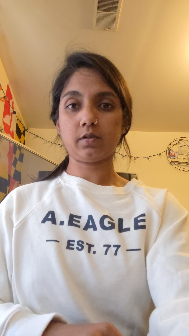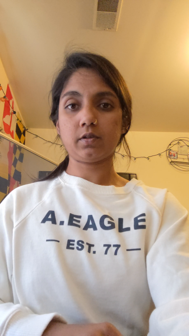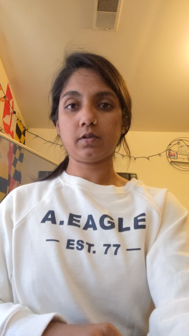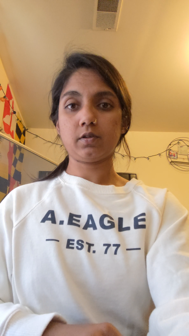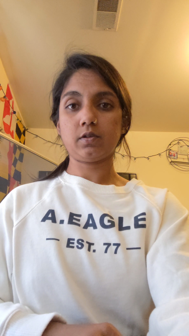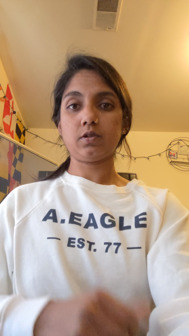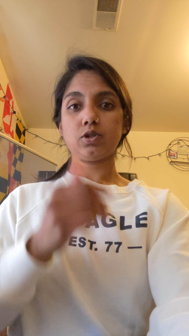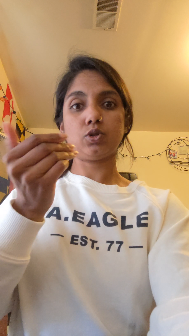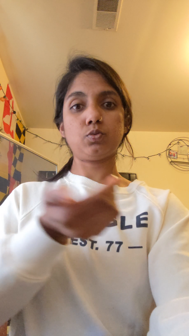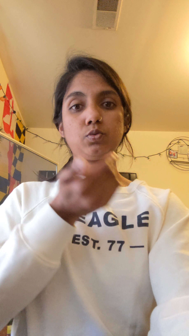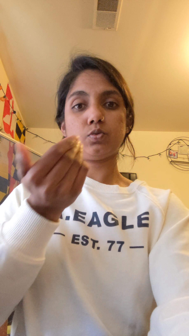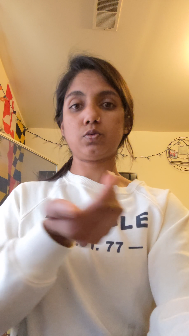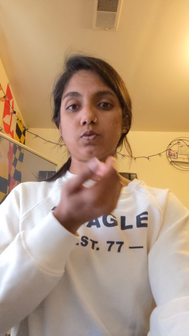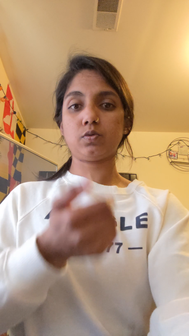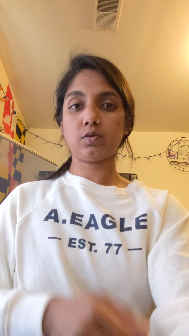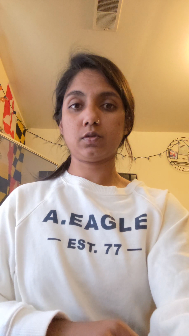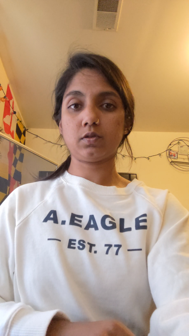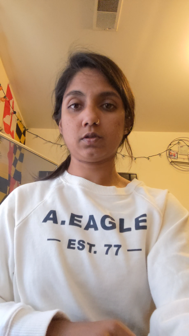new